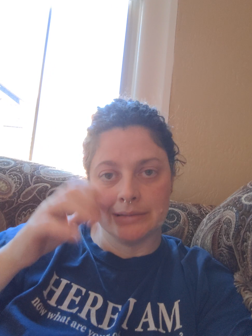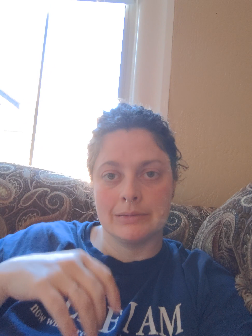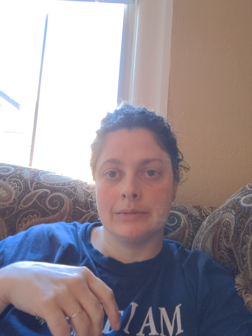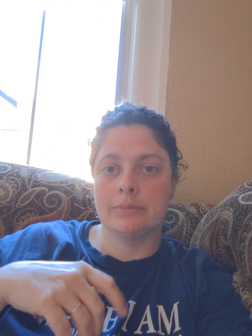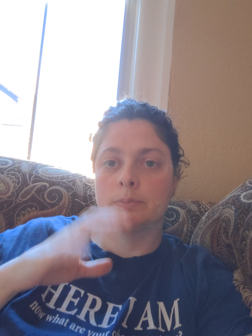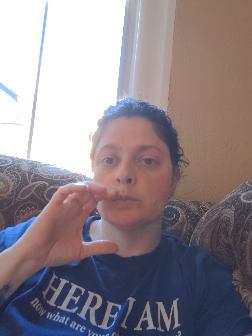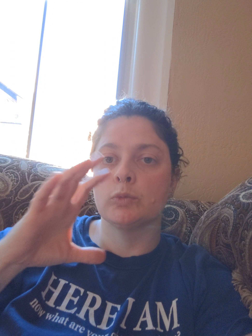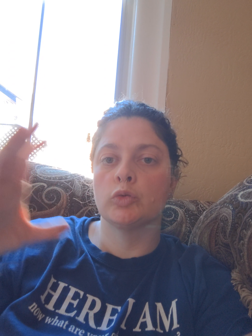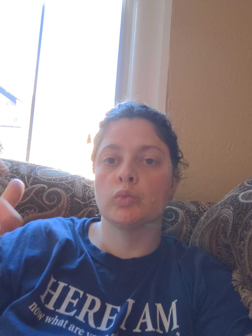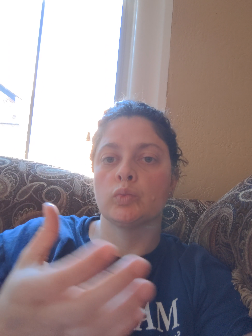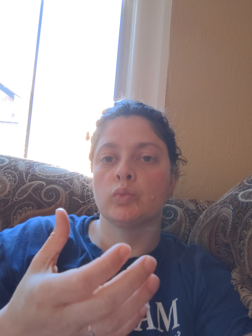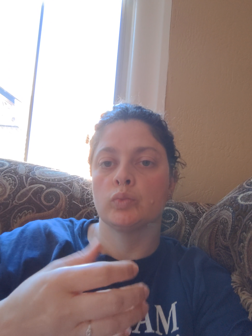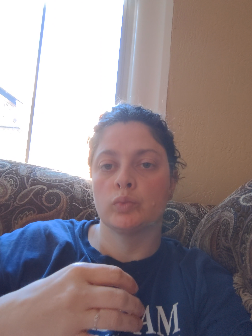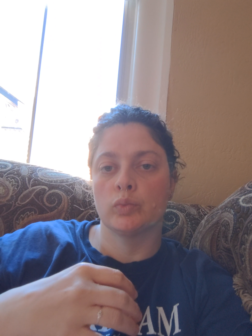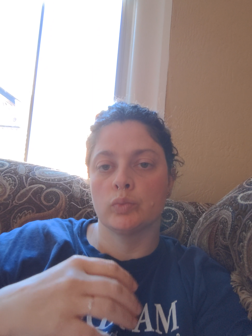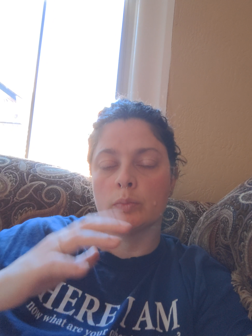balloon